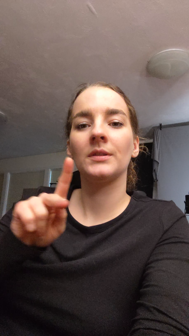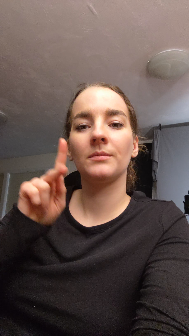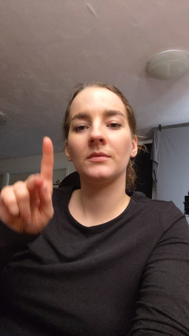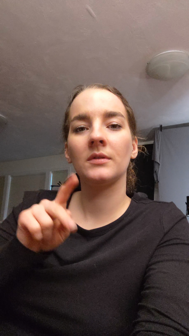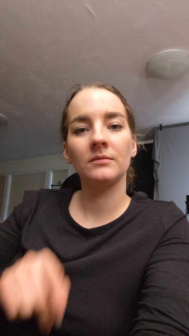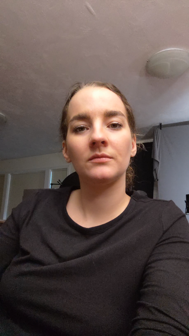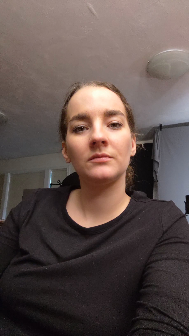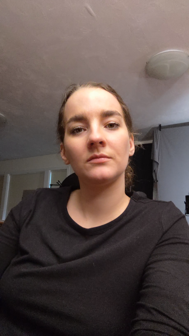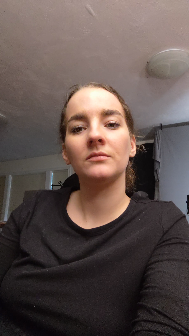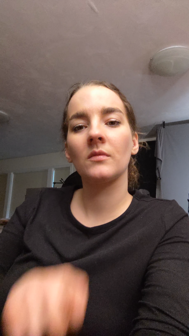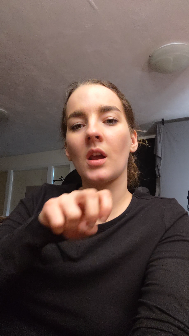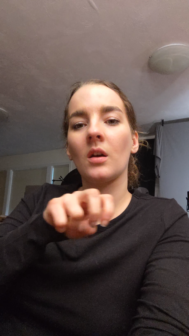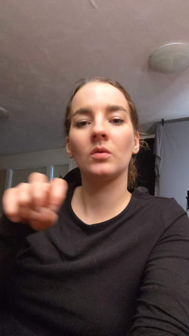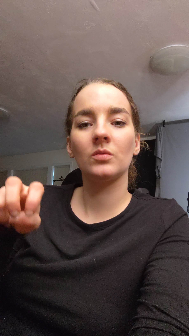couch